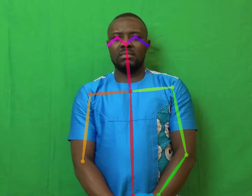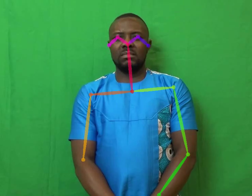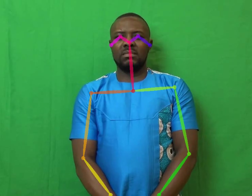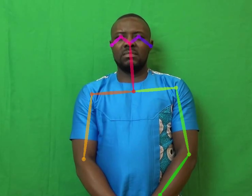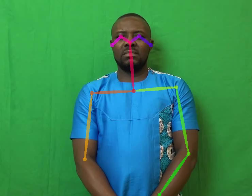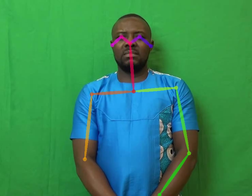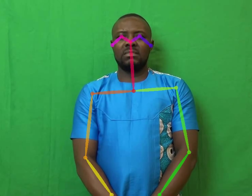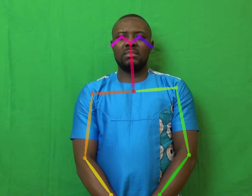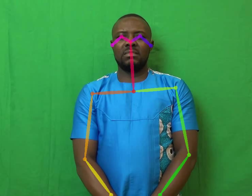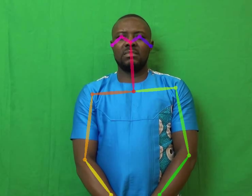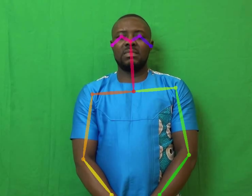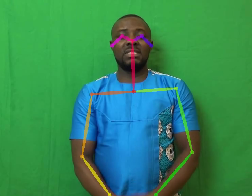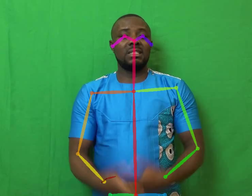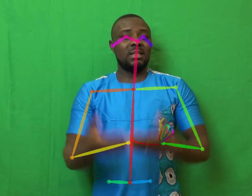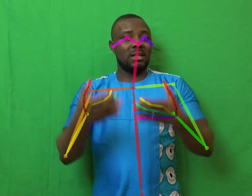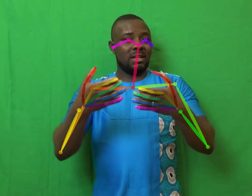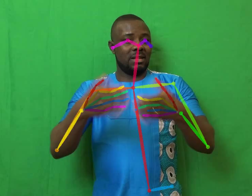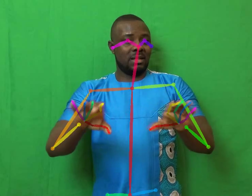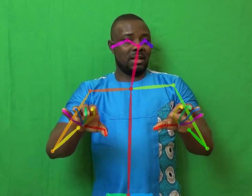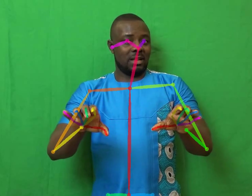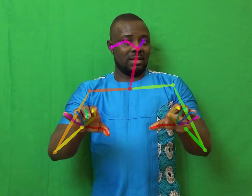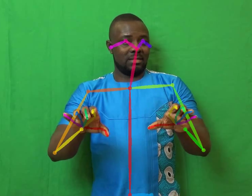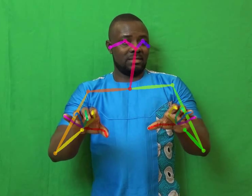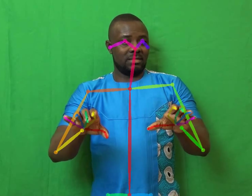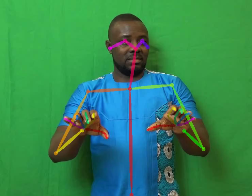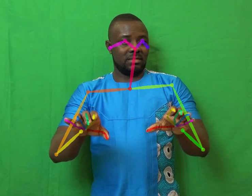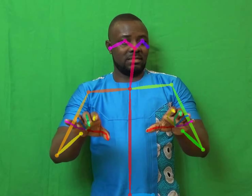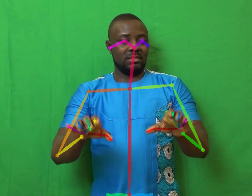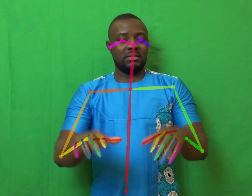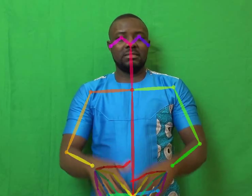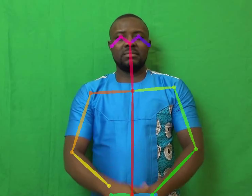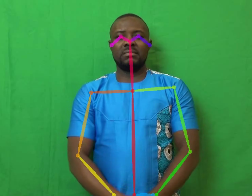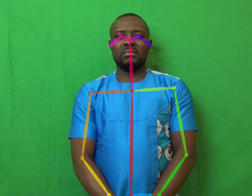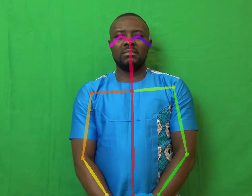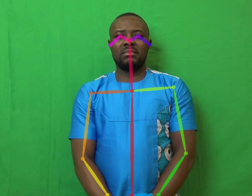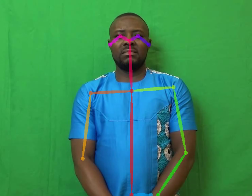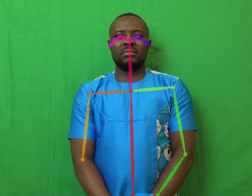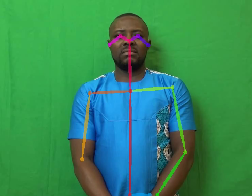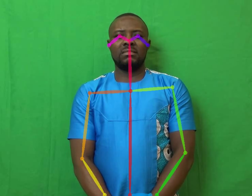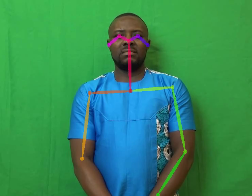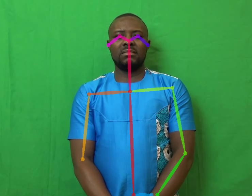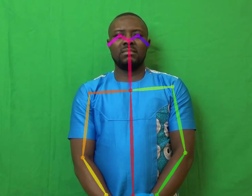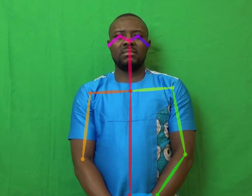class